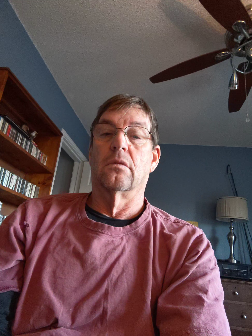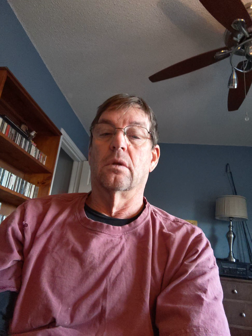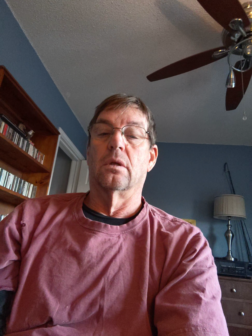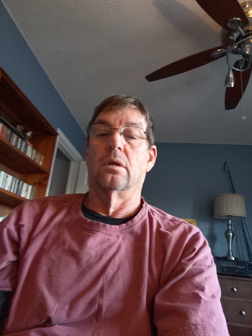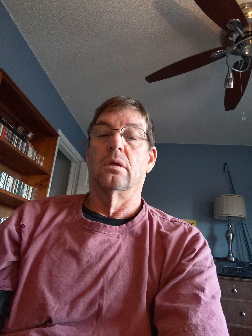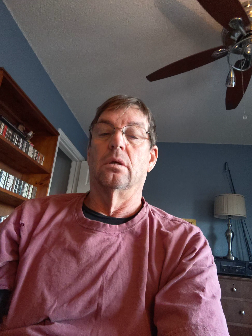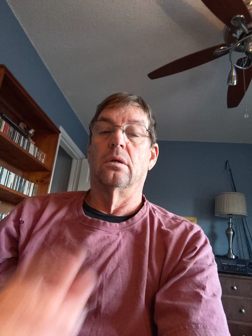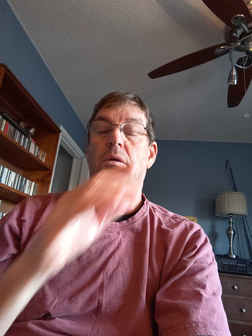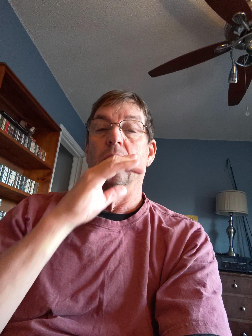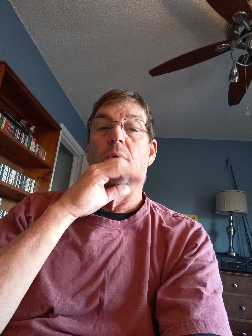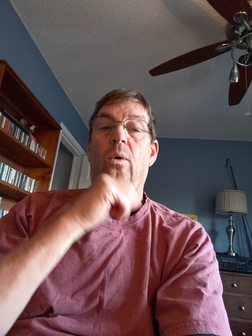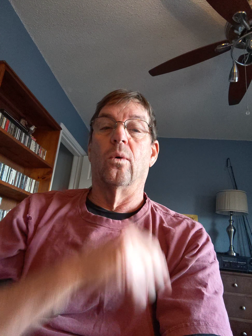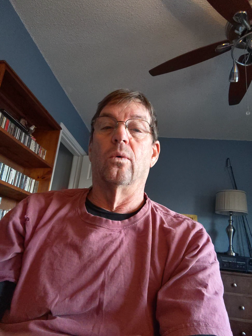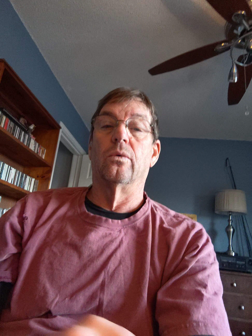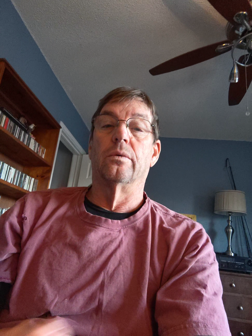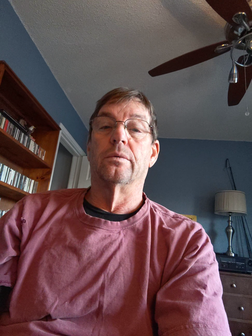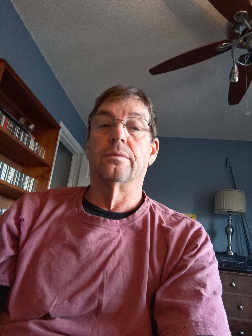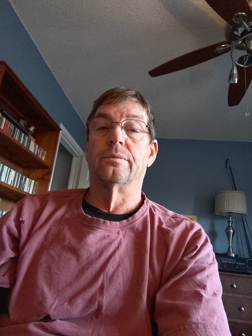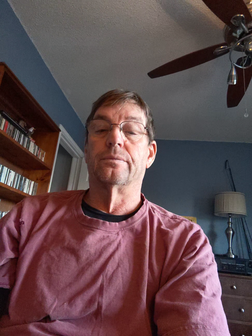old